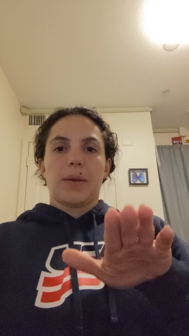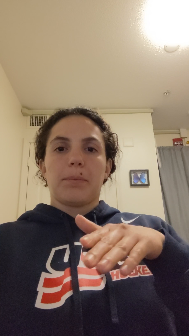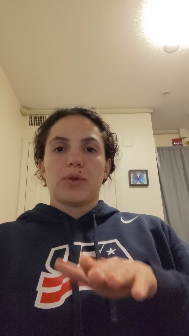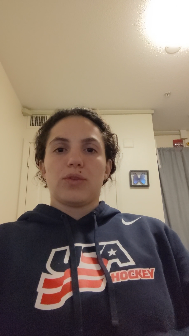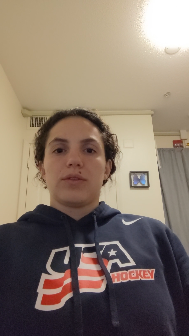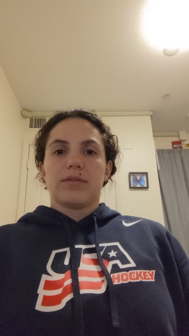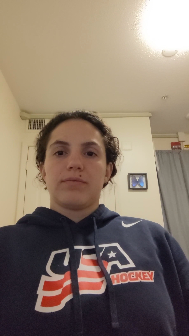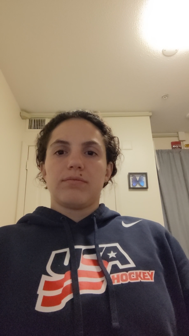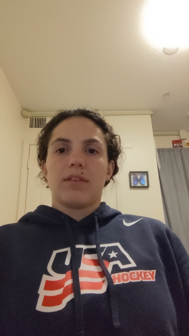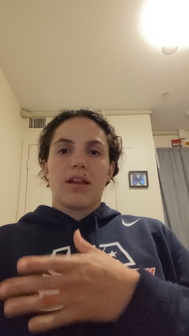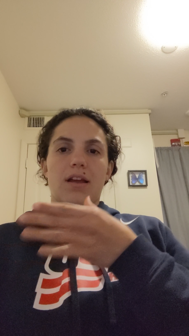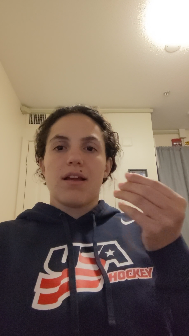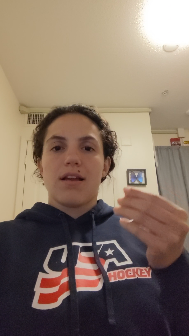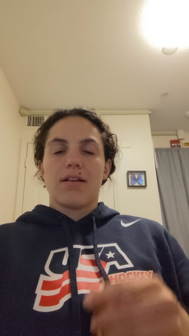and